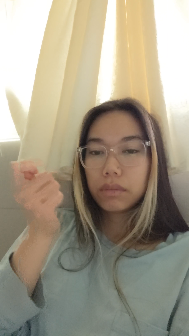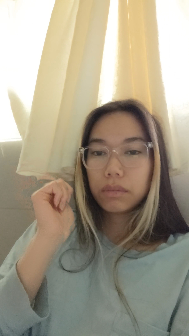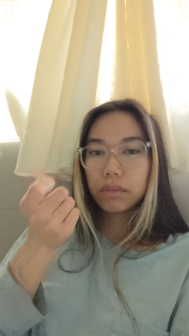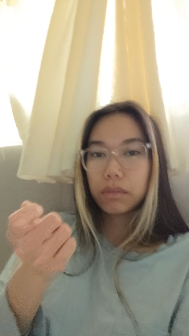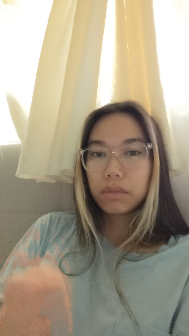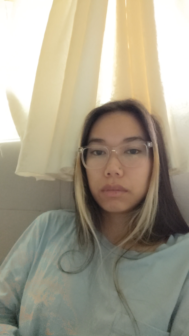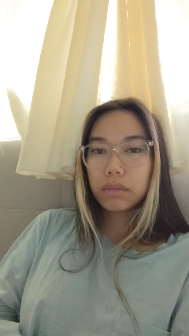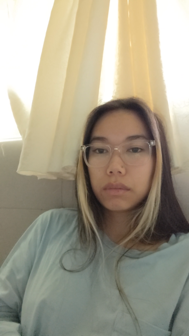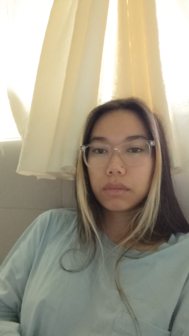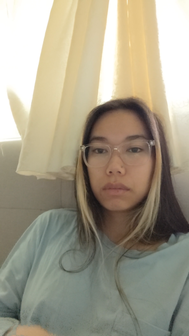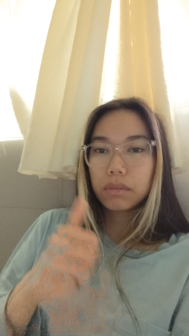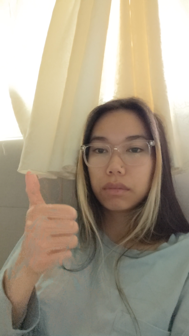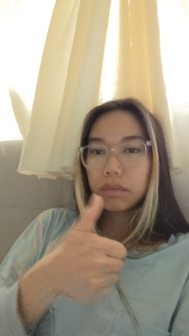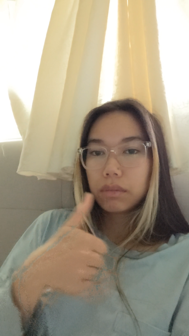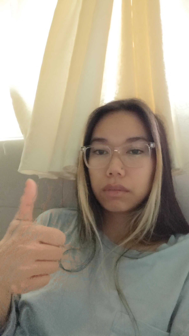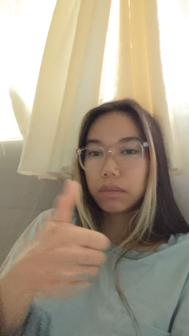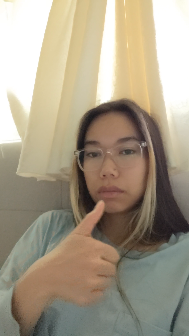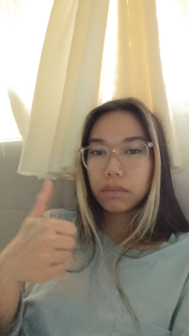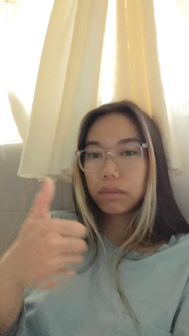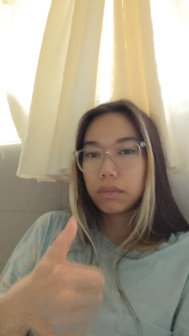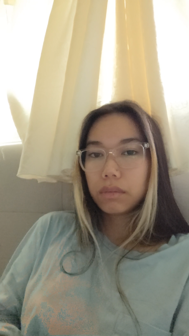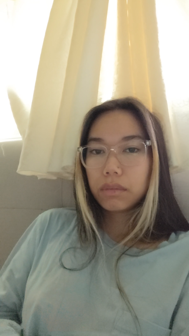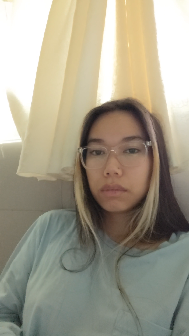basement